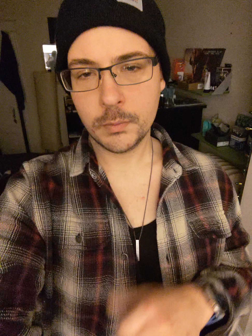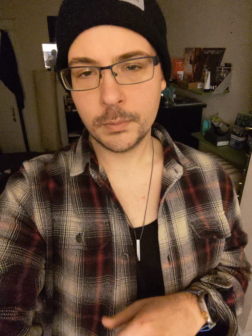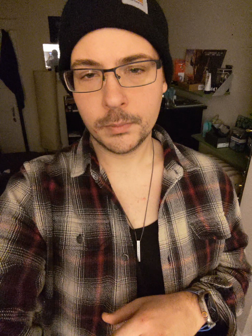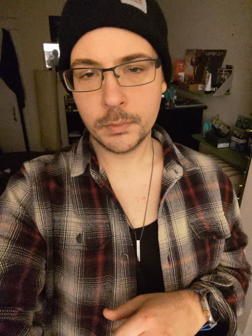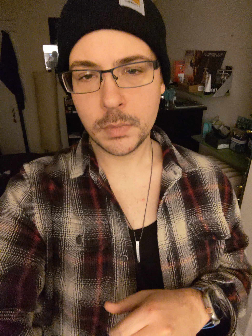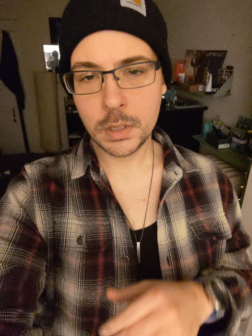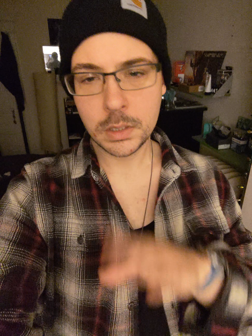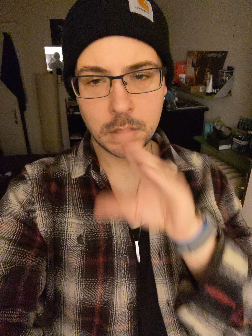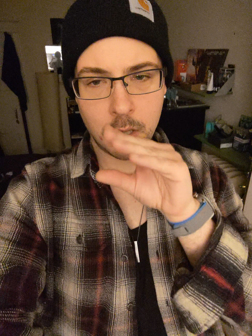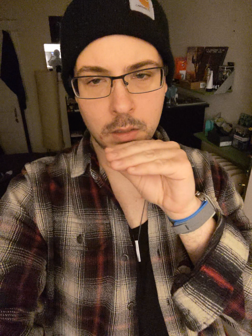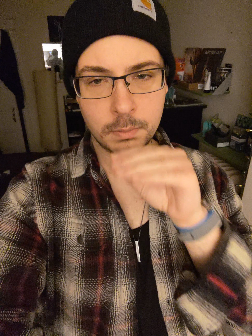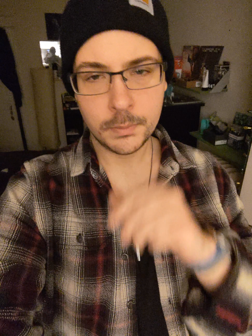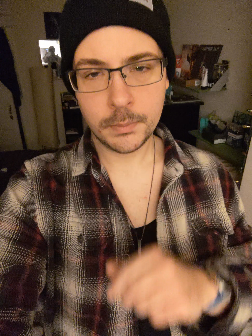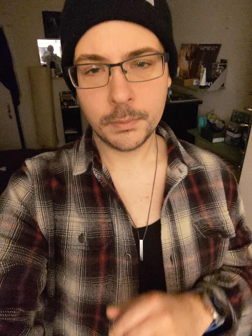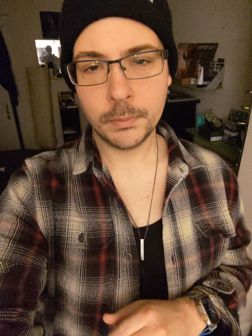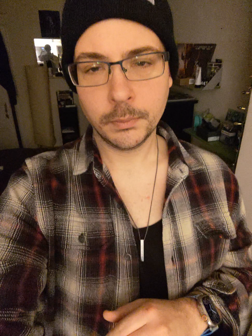duck